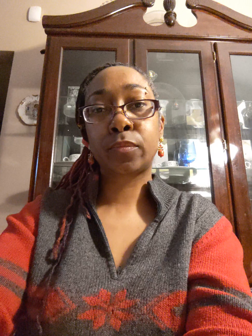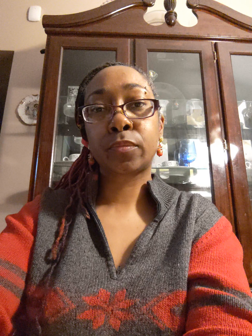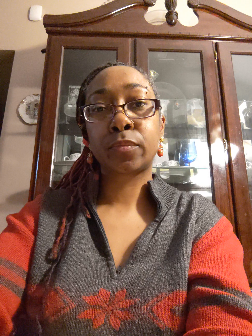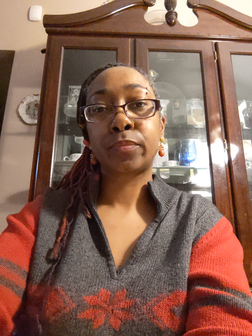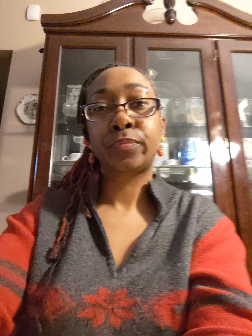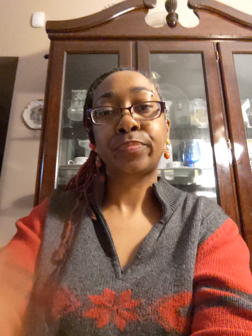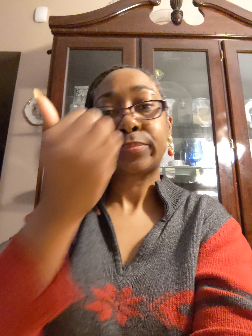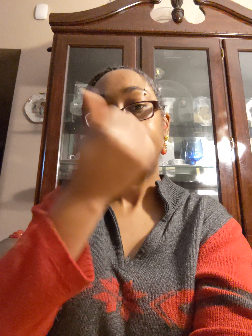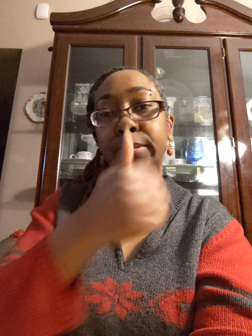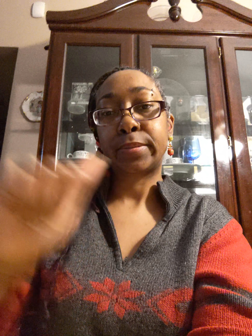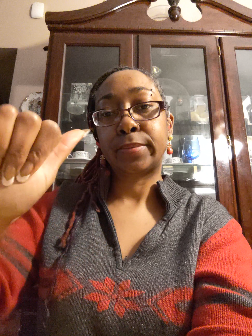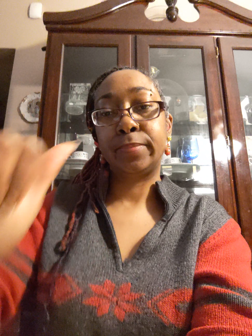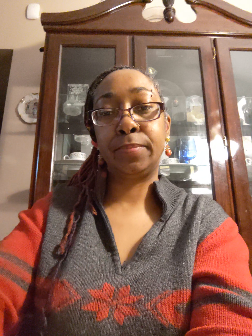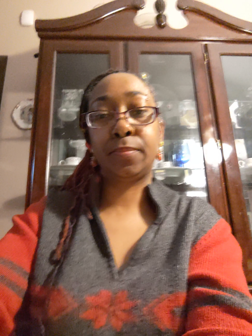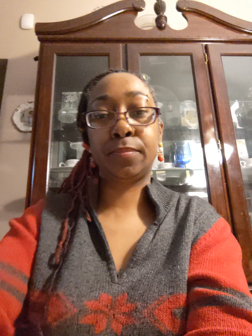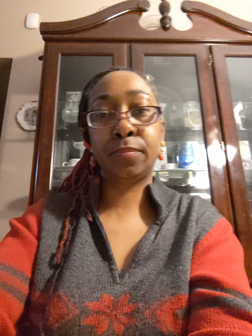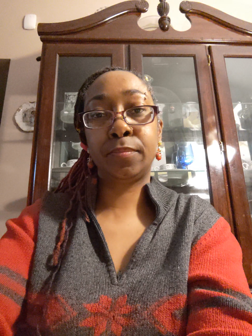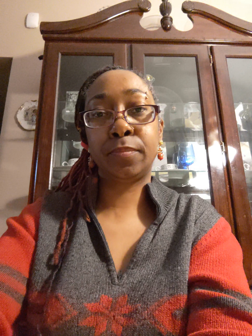any